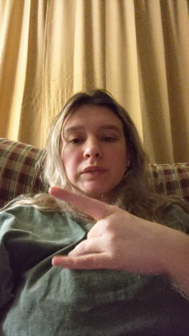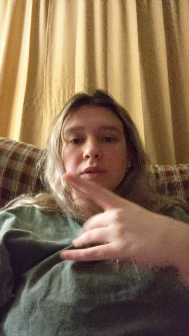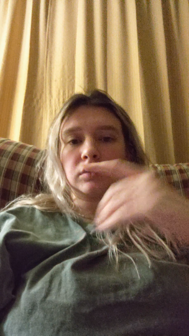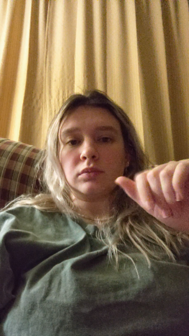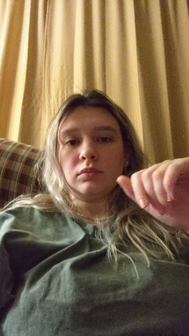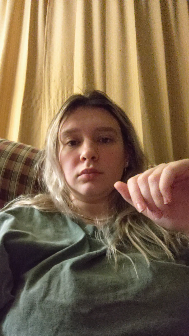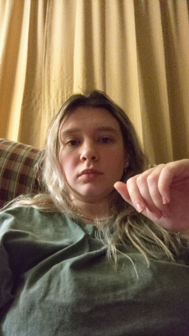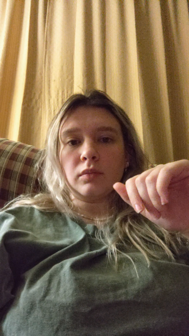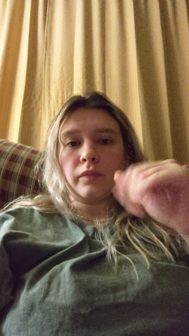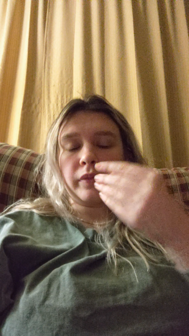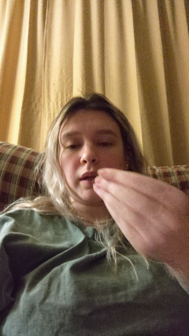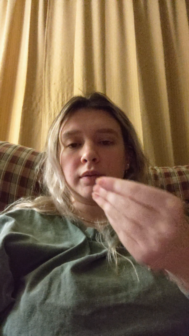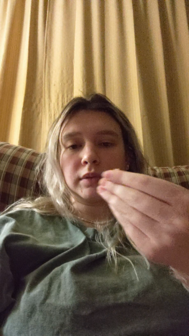feed